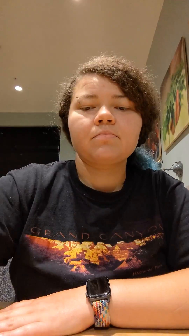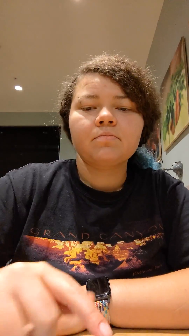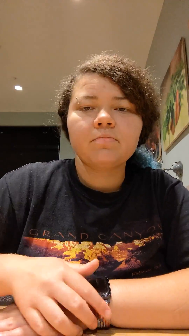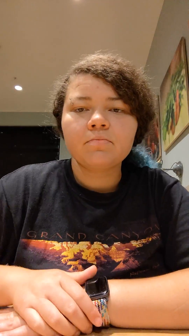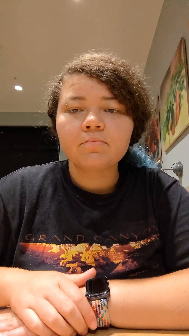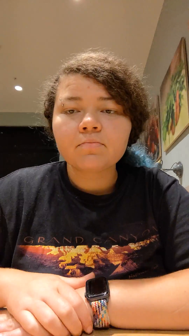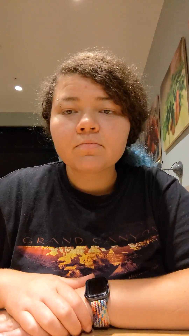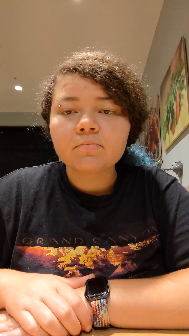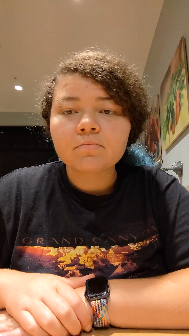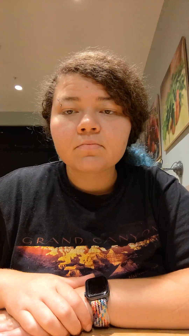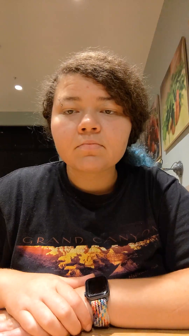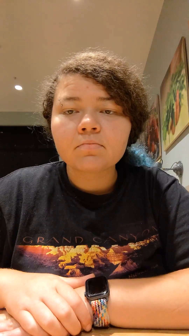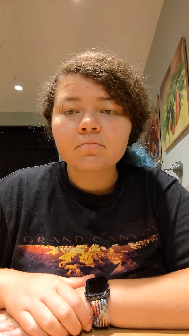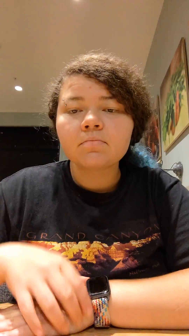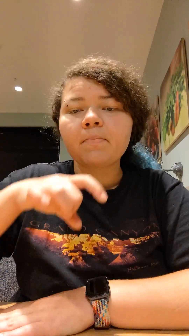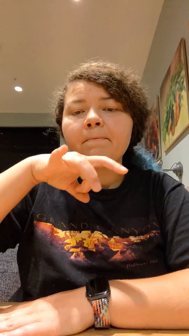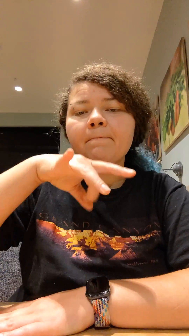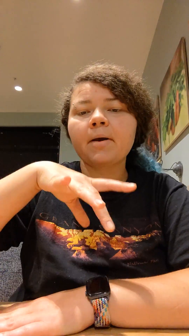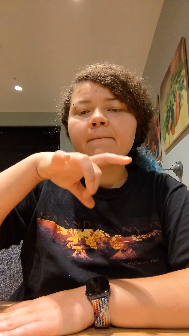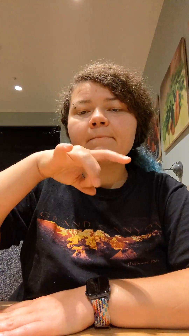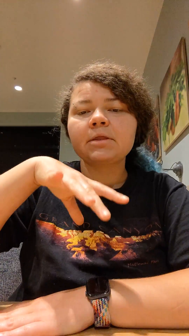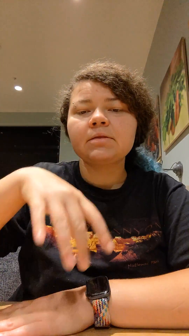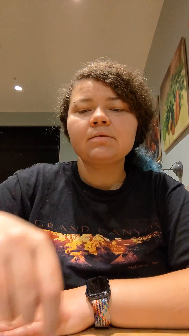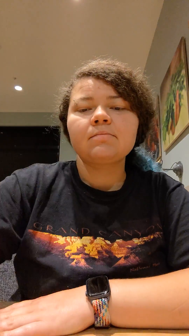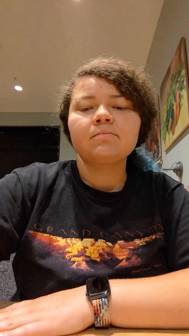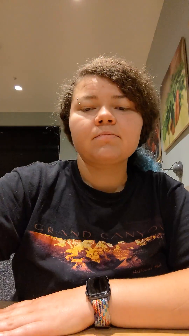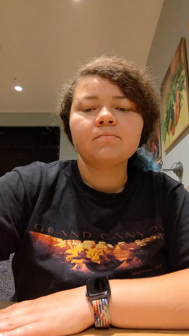pumpkin